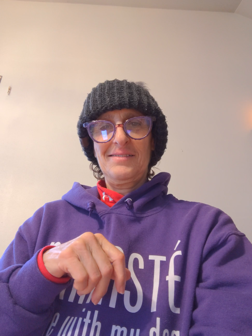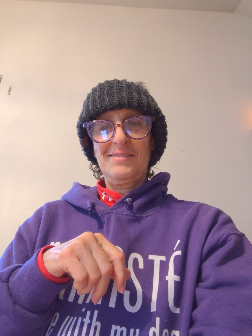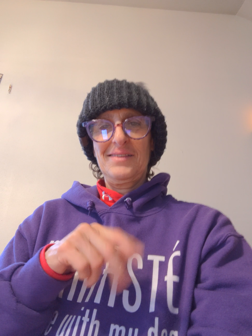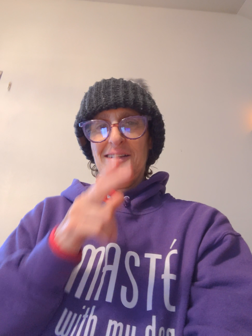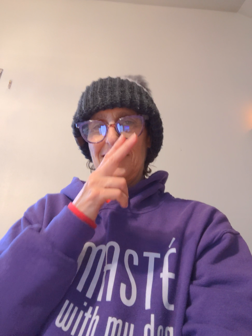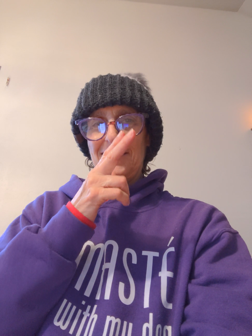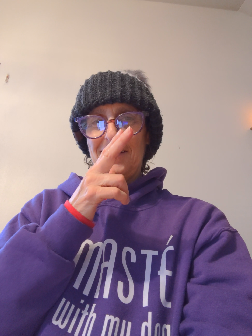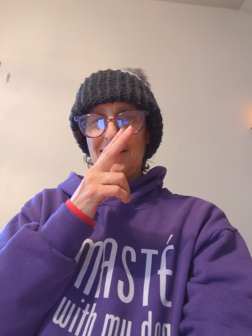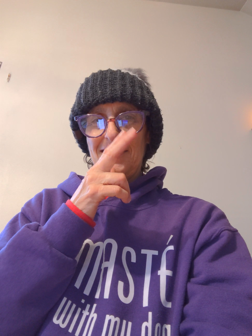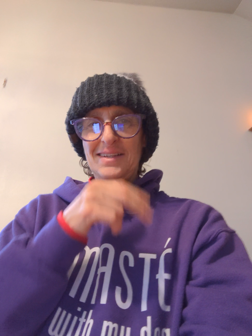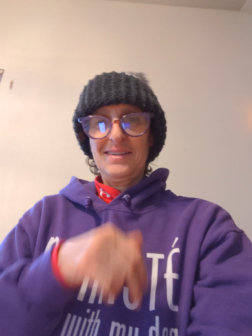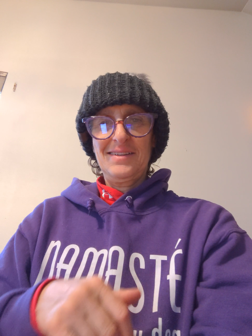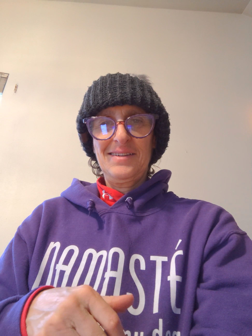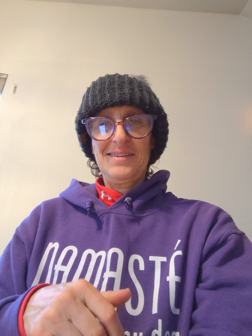hen